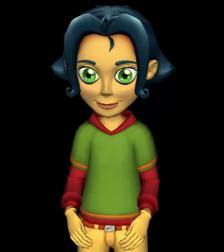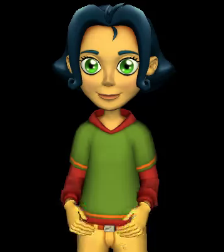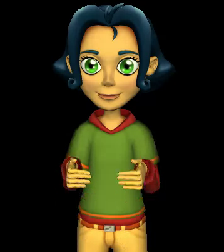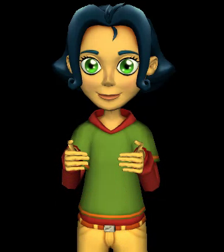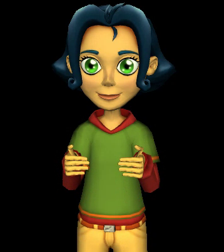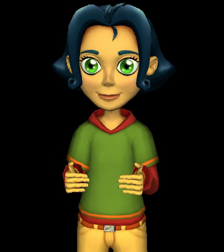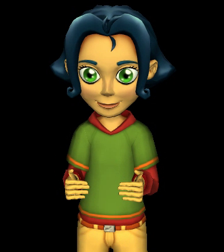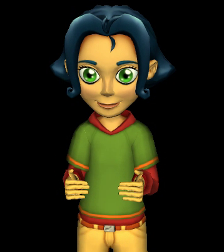توقف